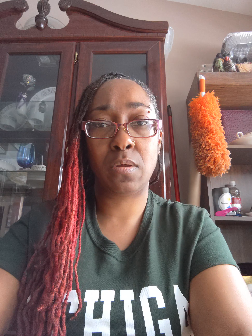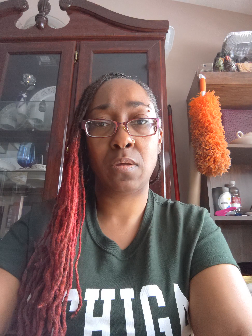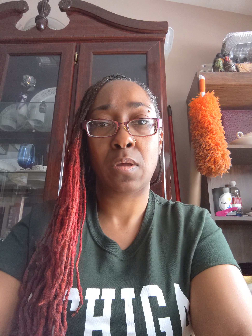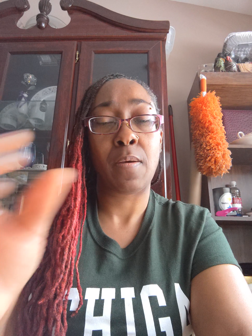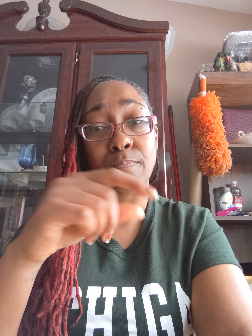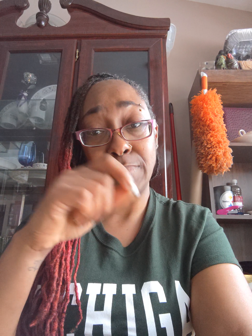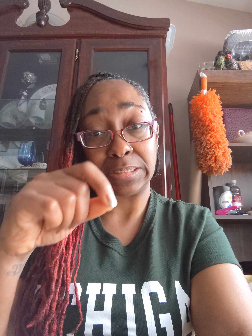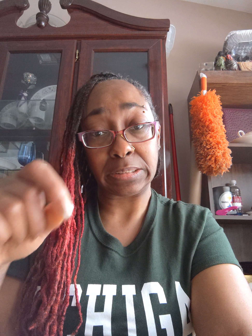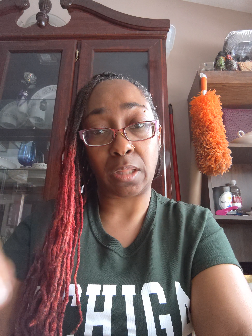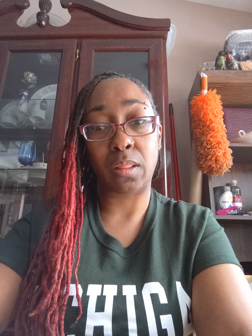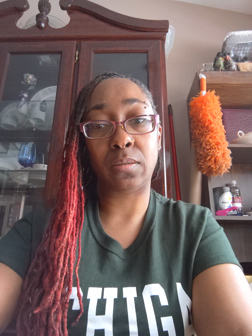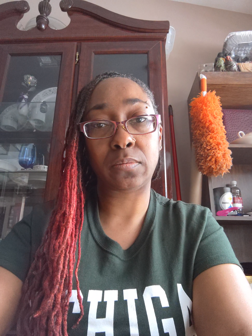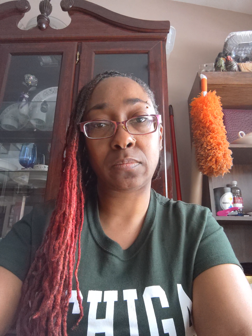pencil